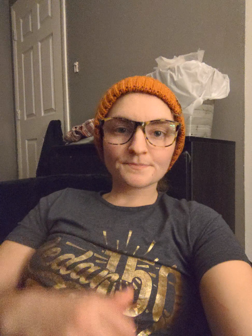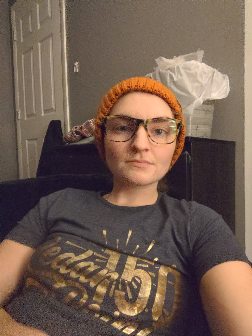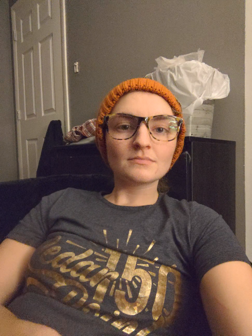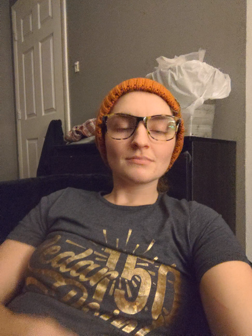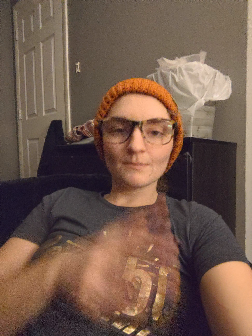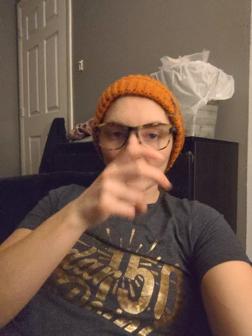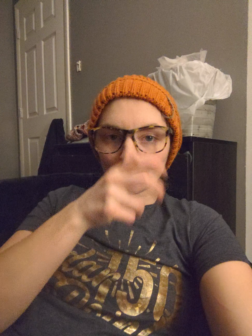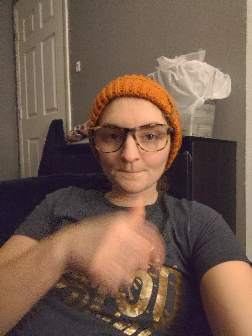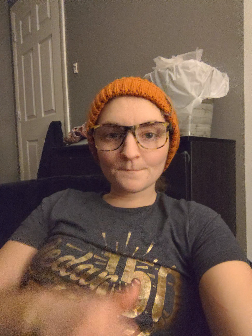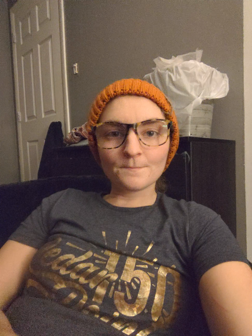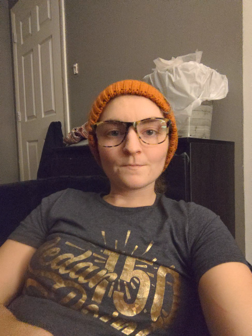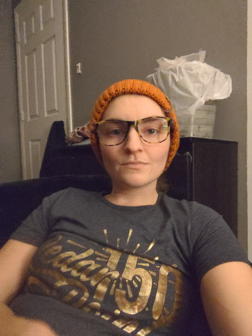bug